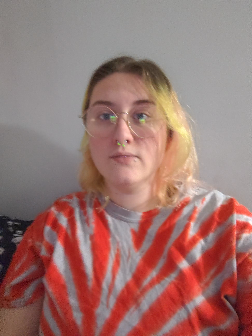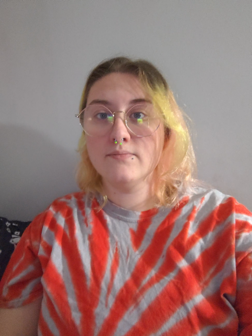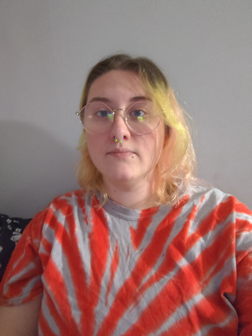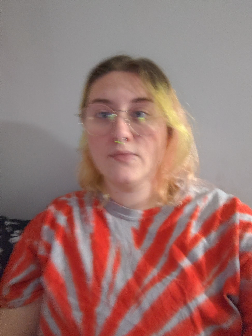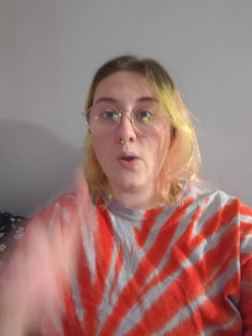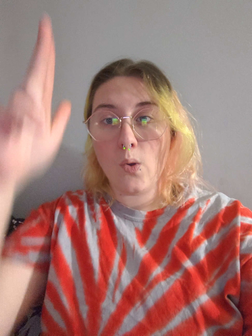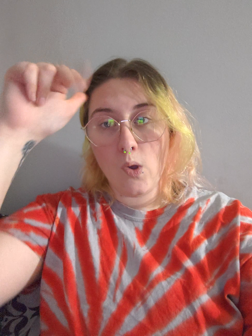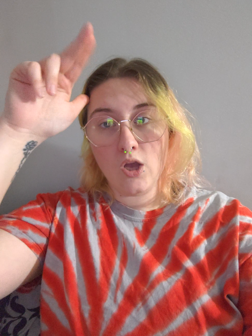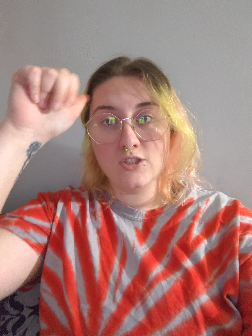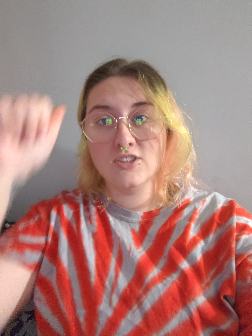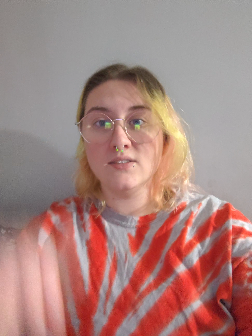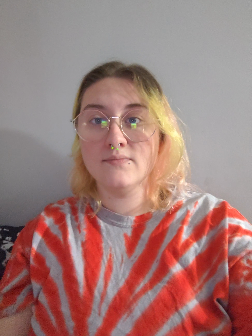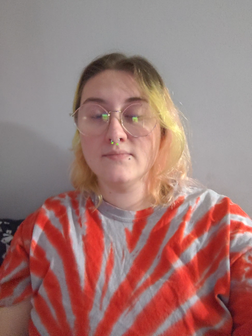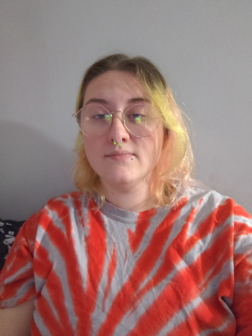horse